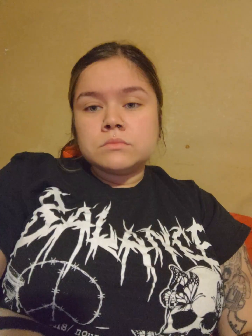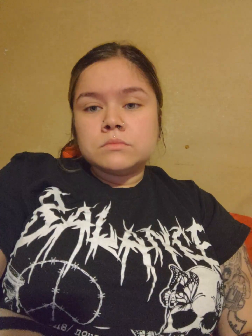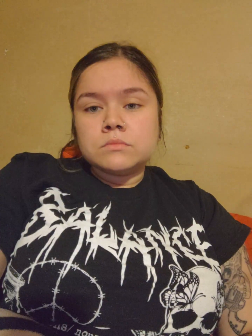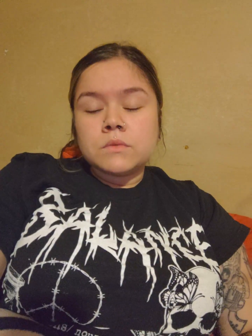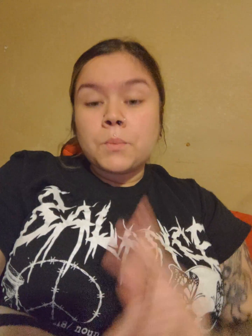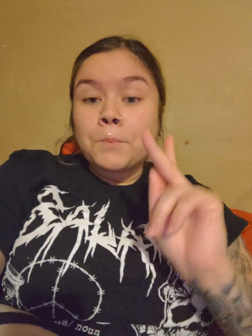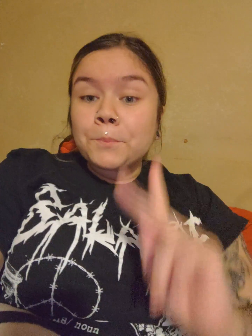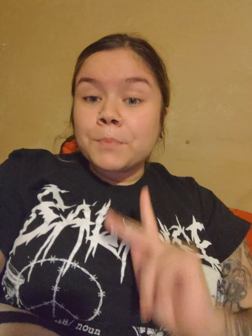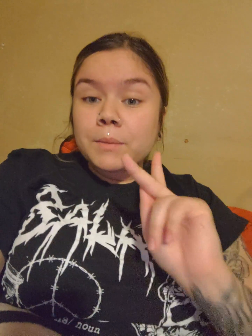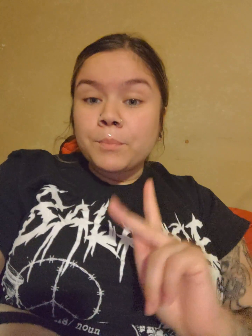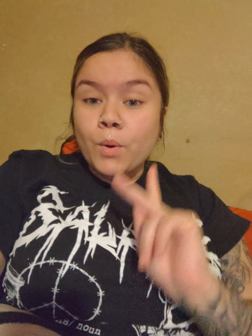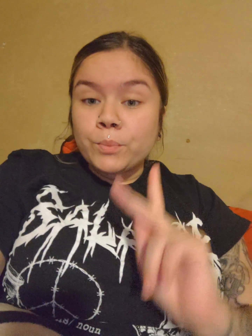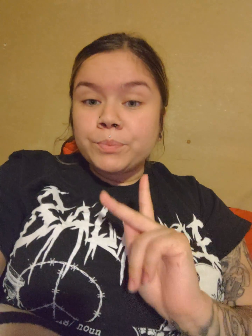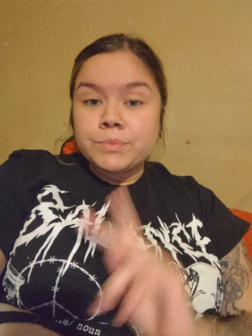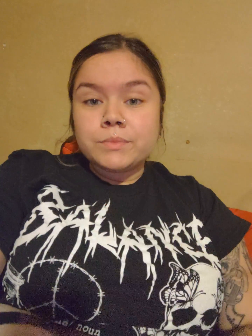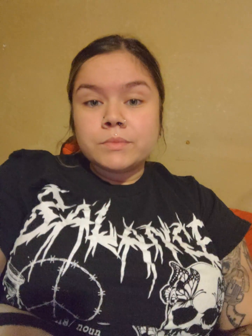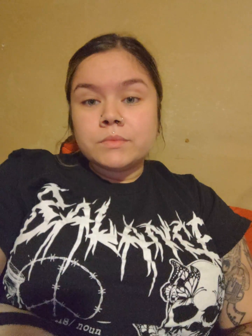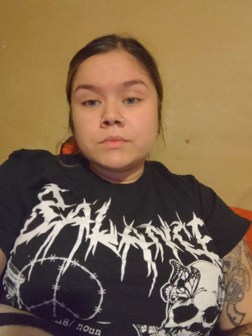people